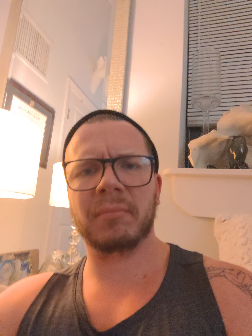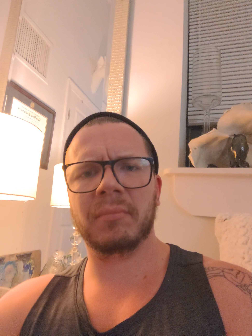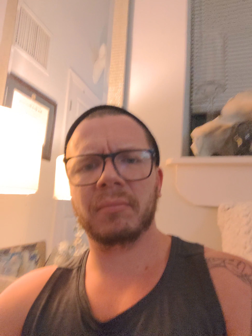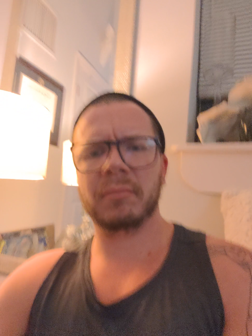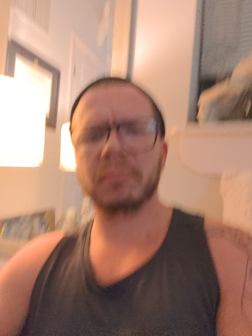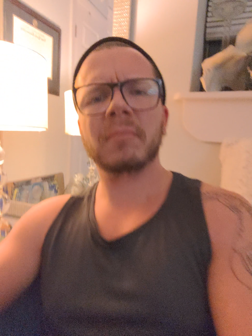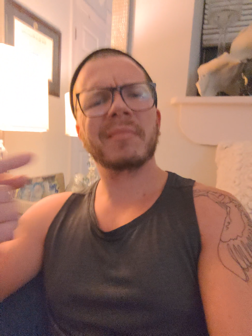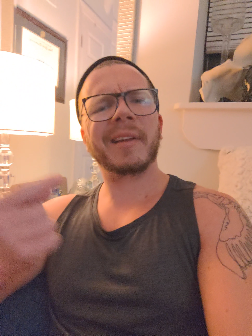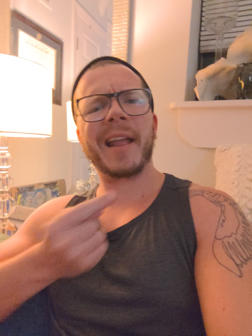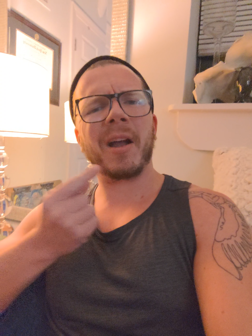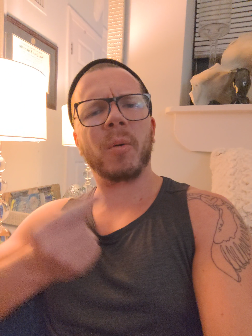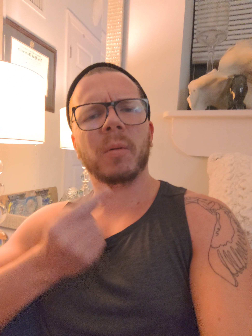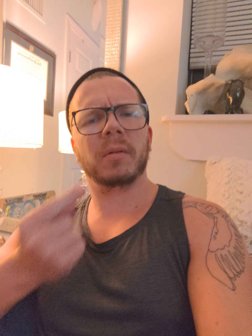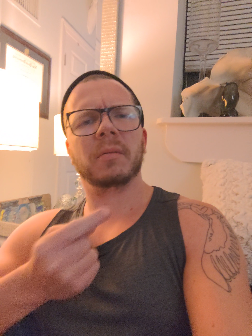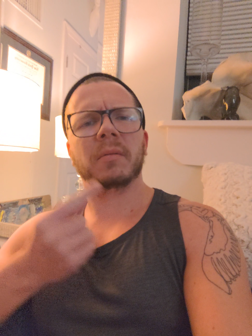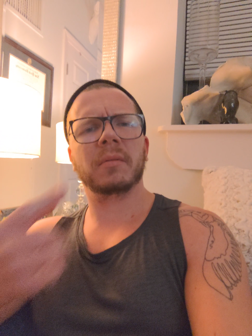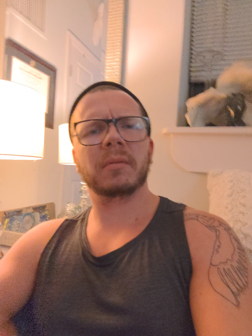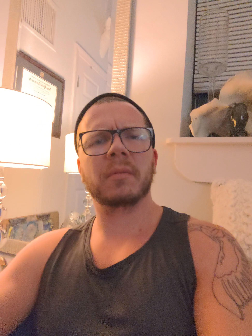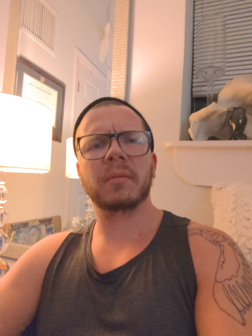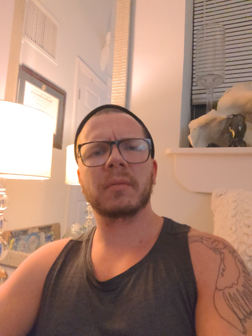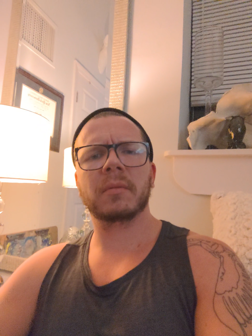owie